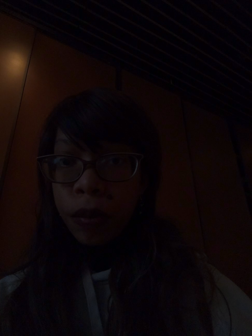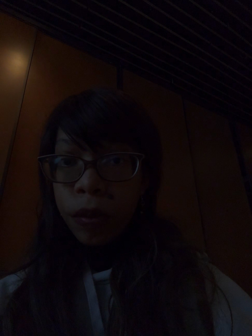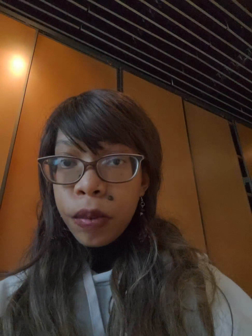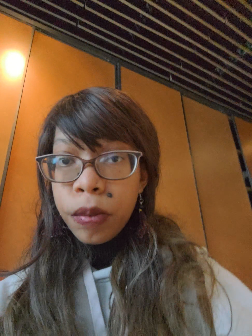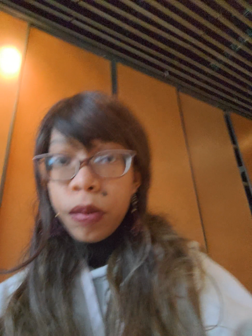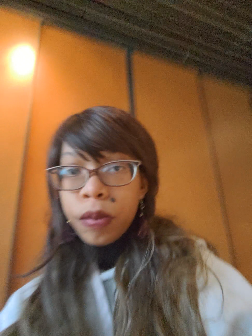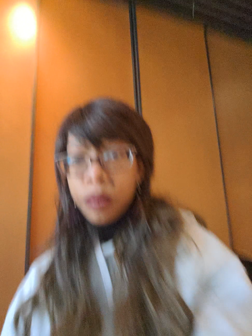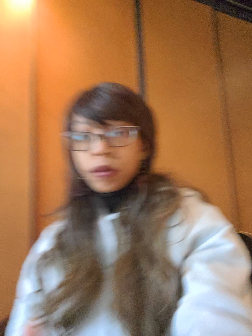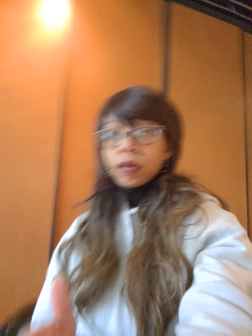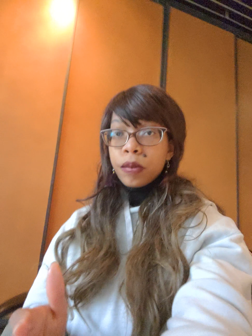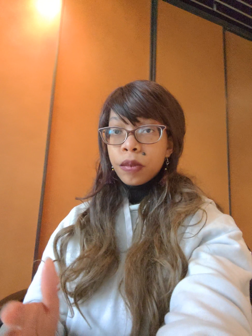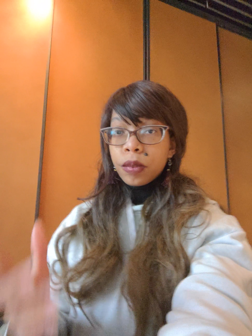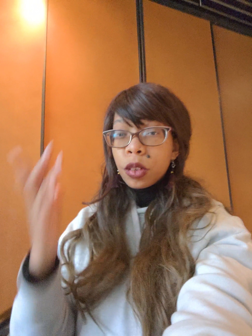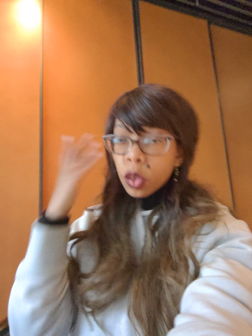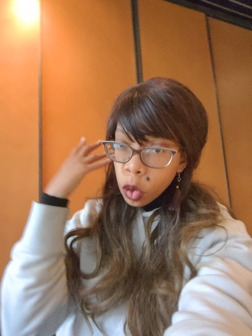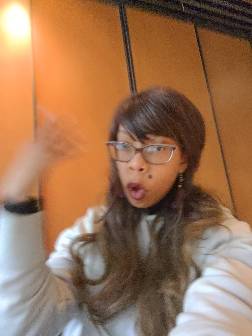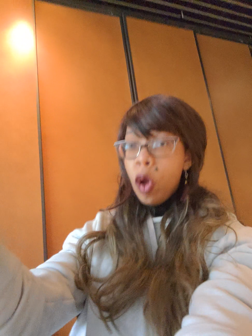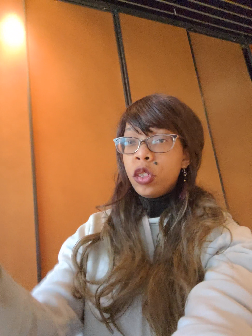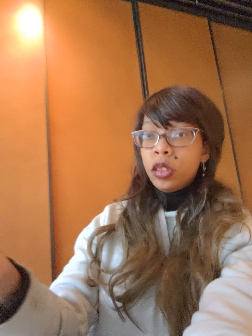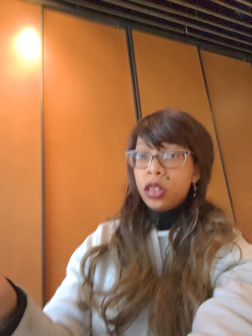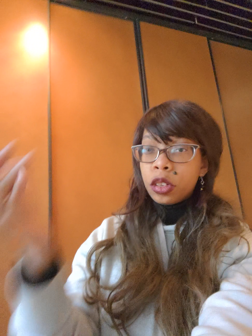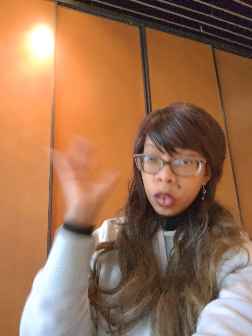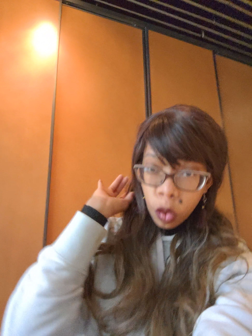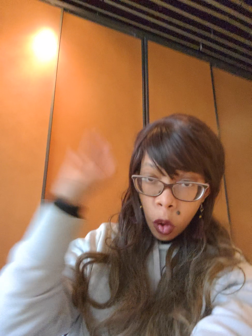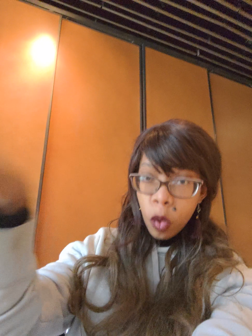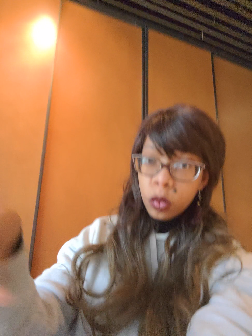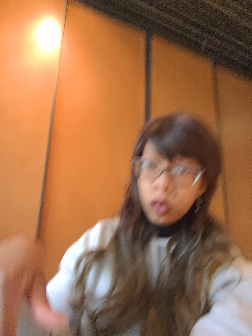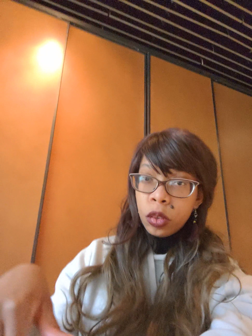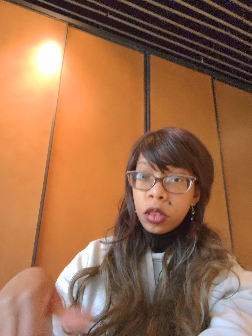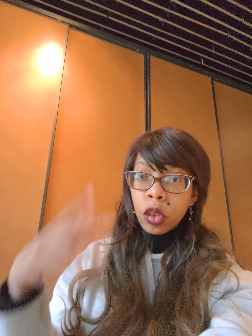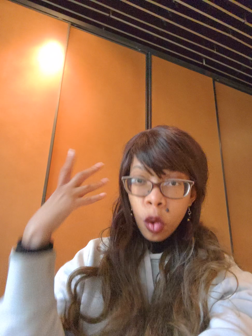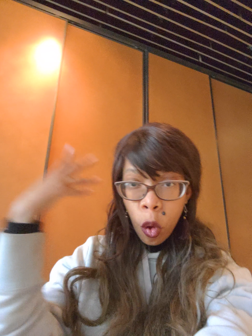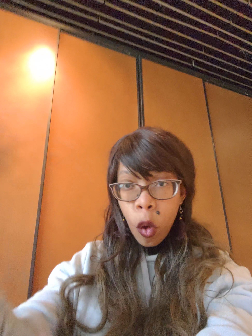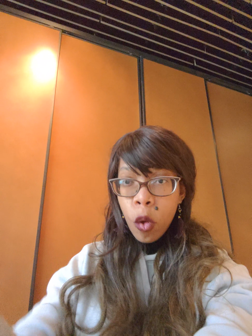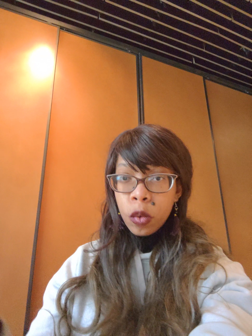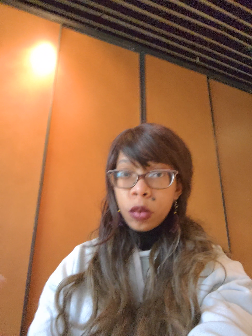go